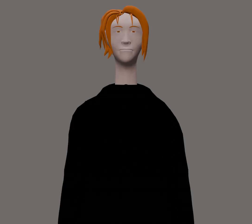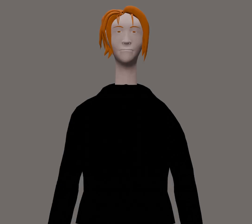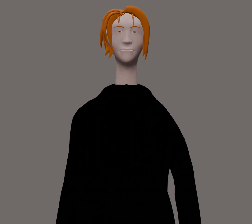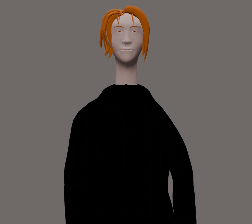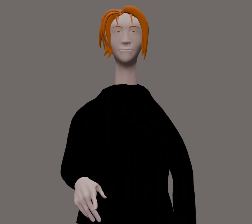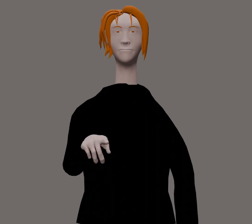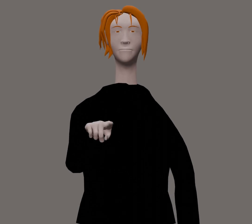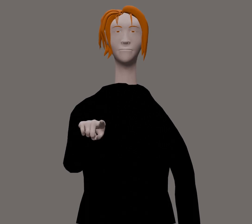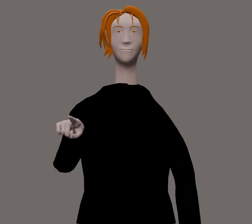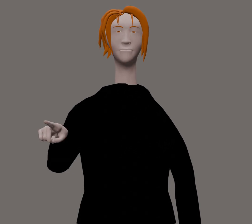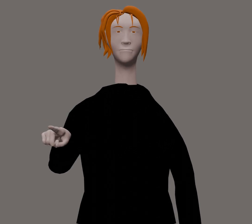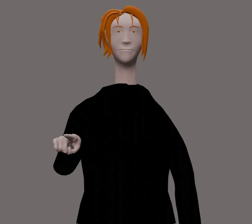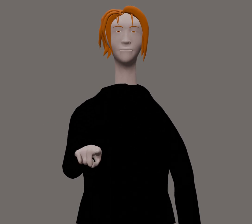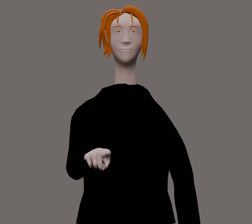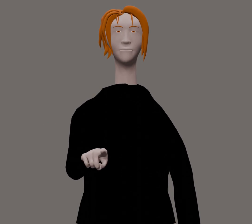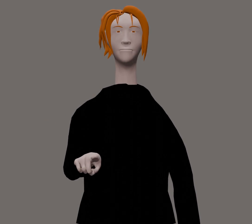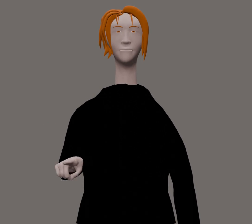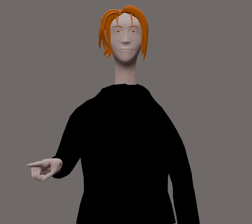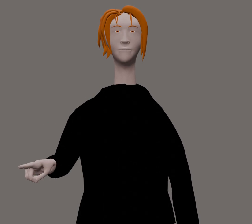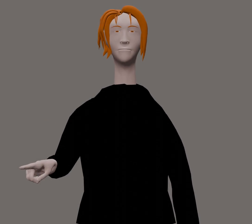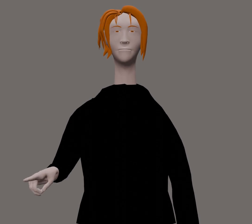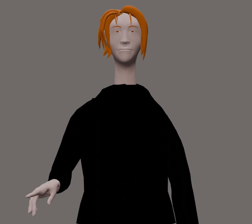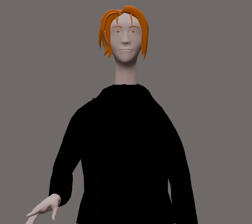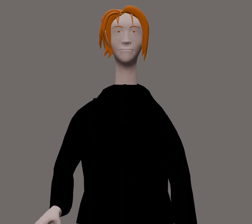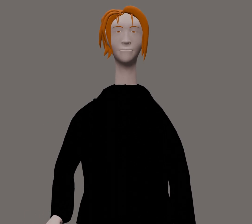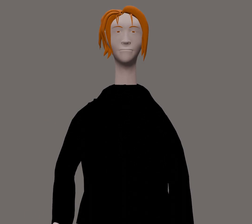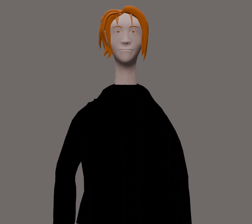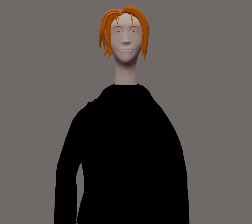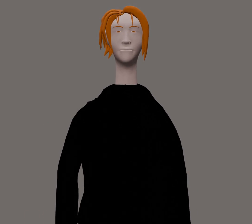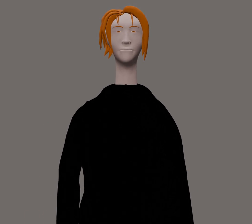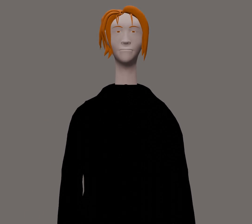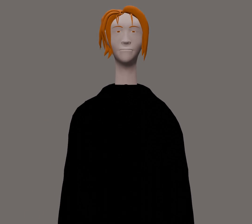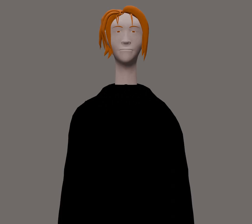Z